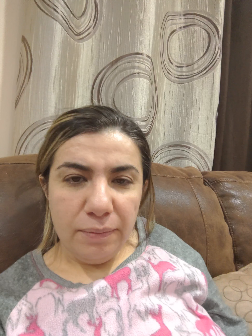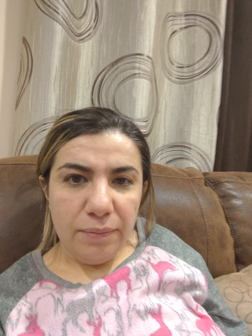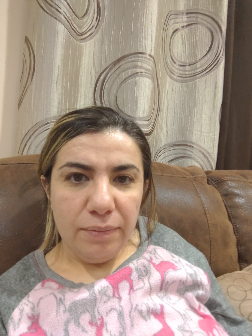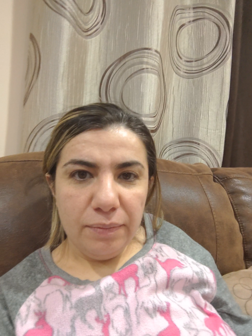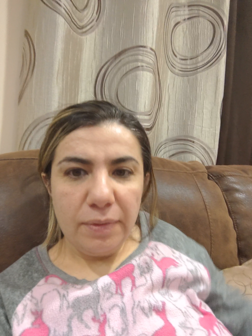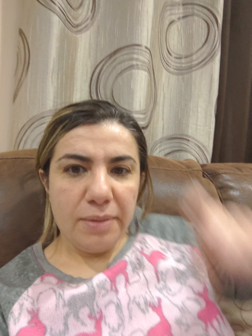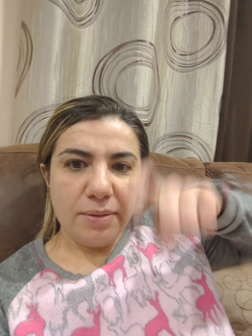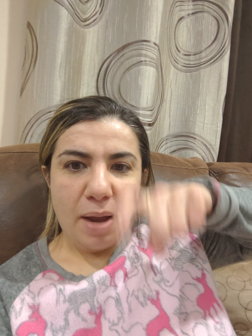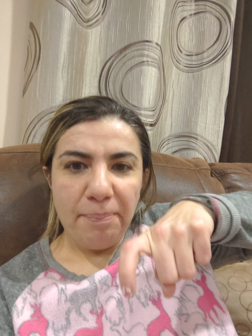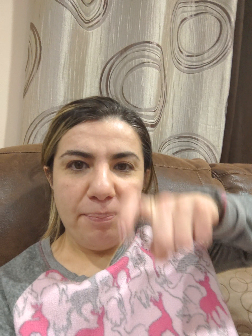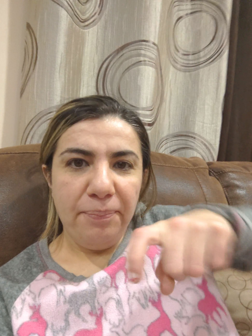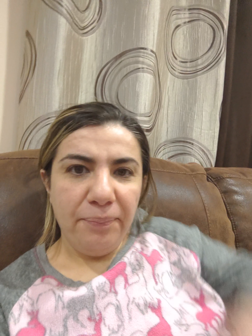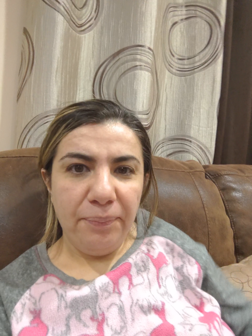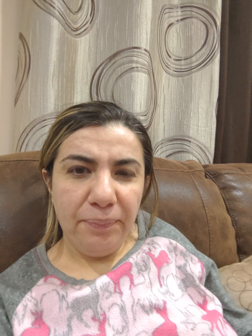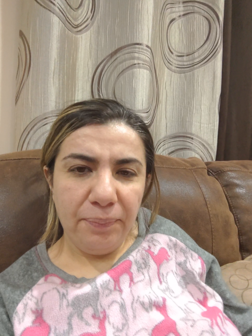time